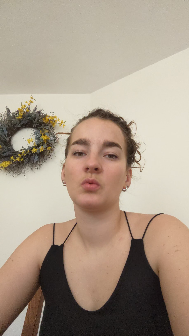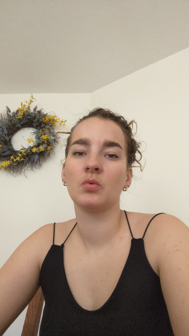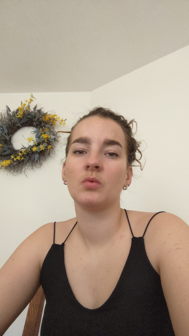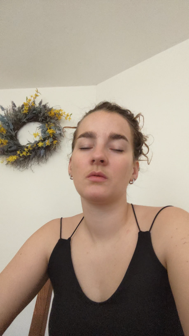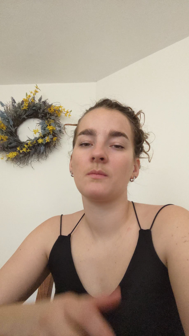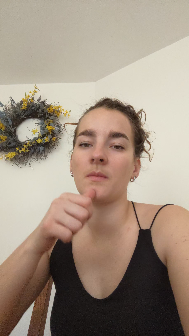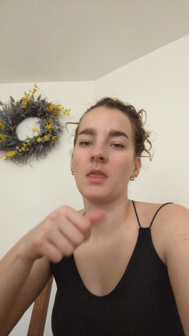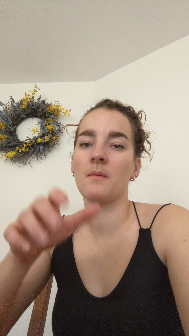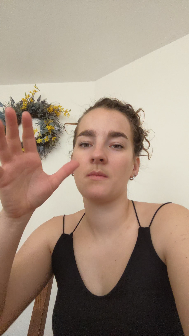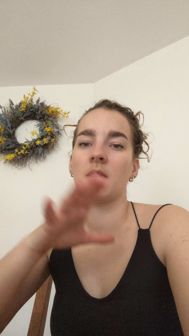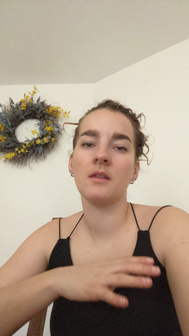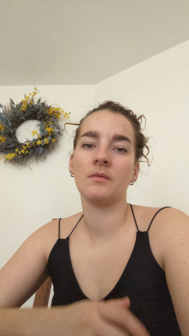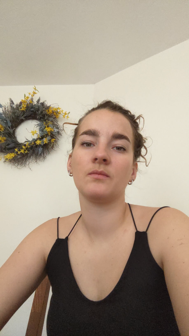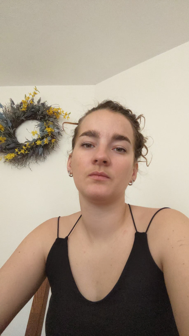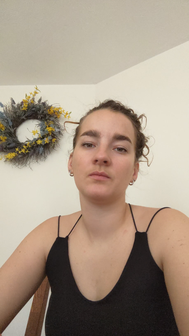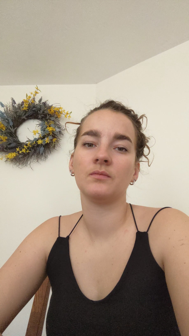mailman